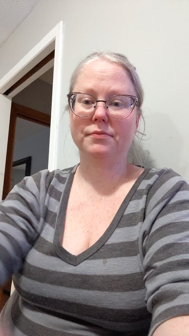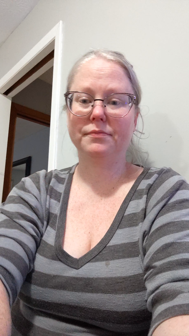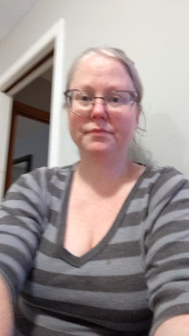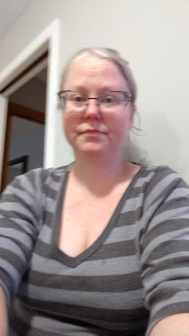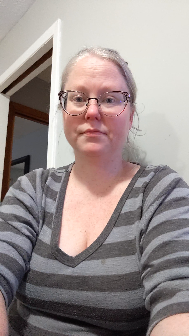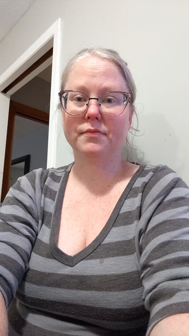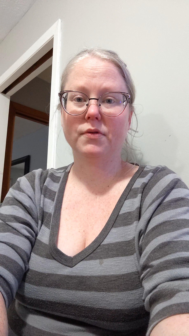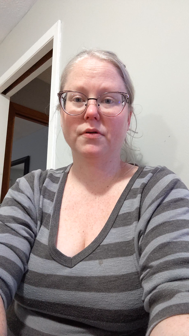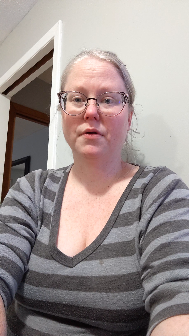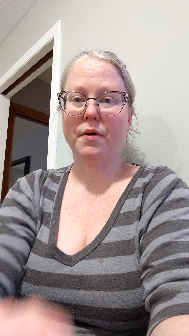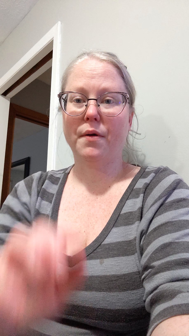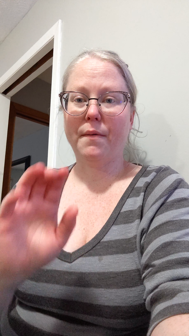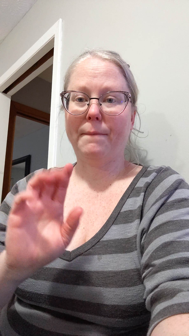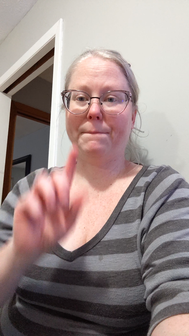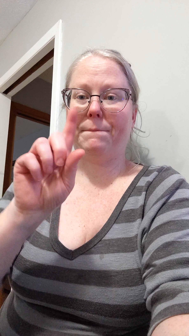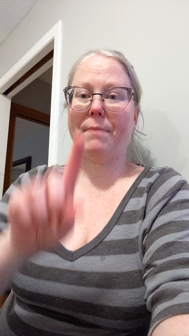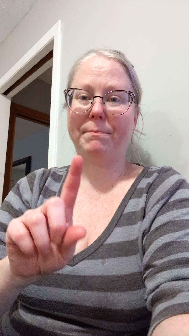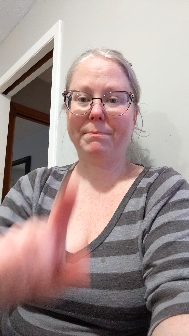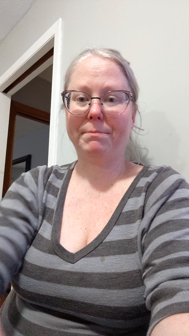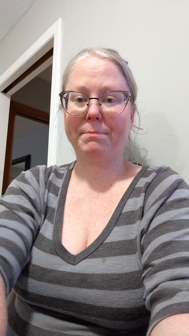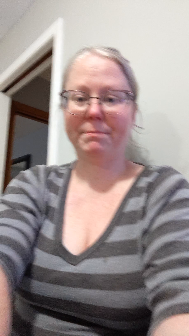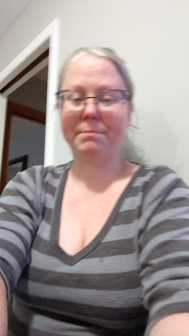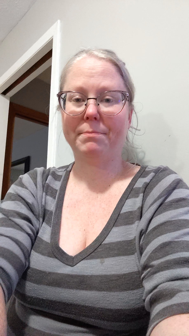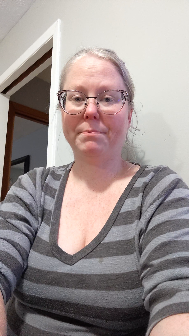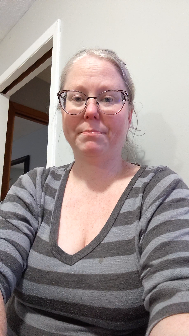bump